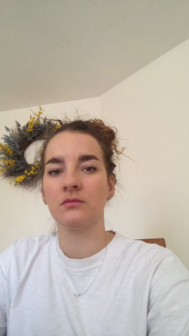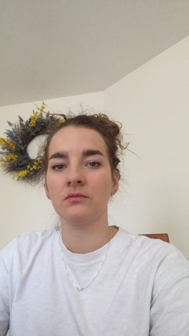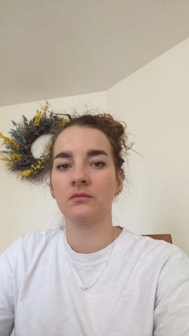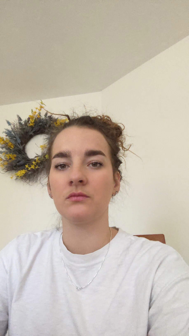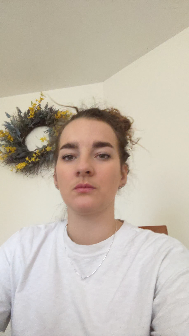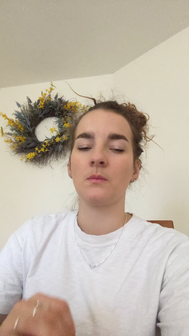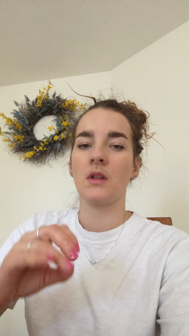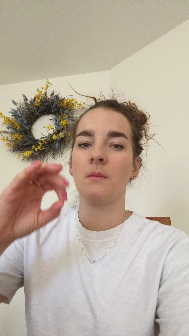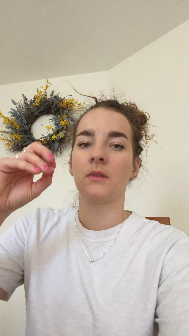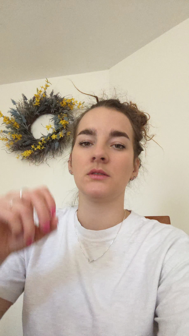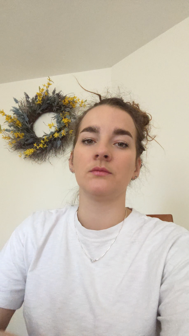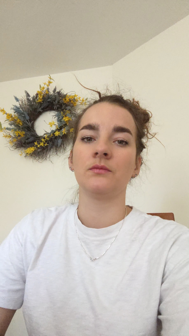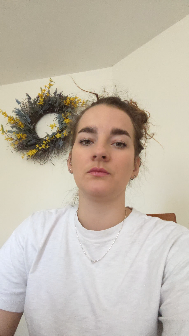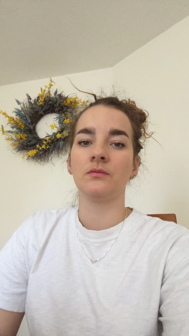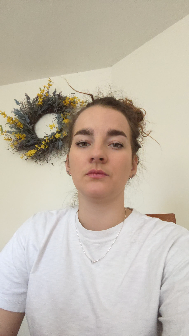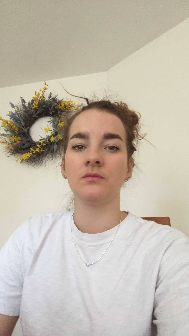bubbles